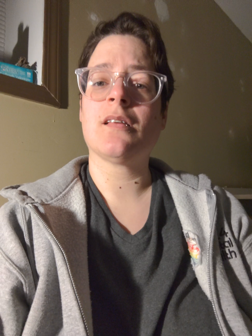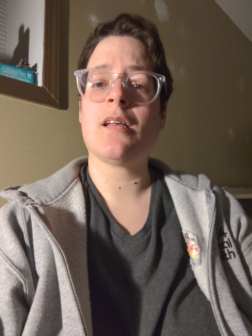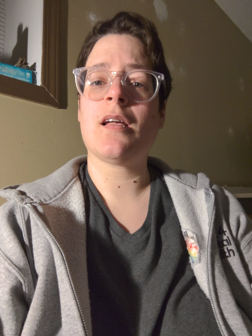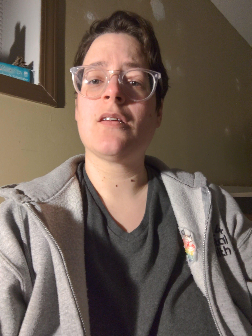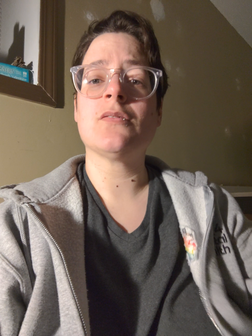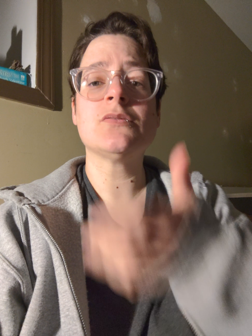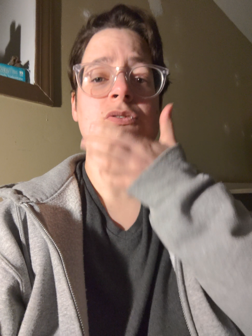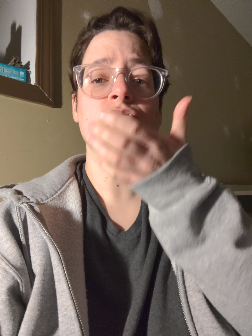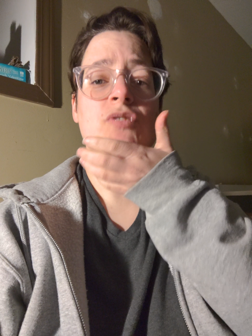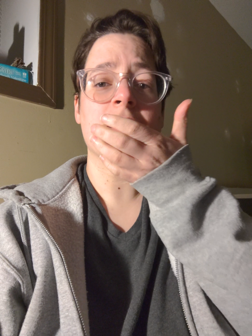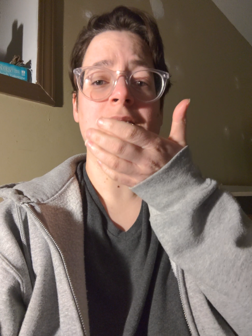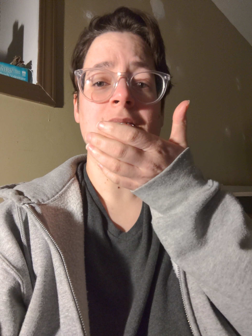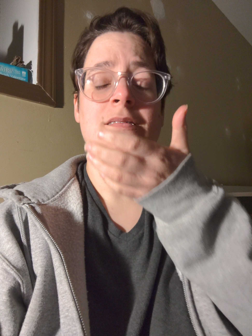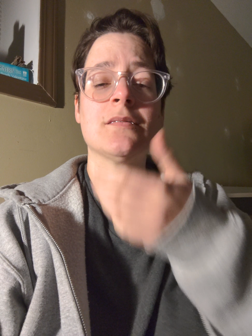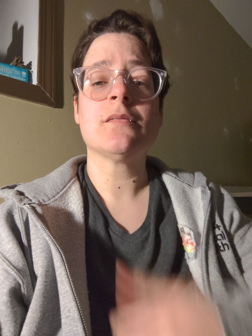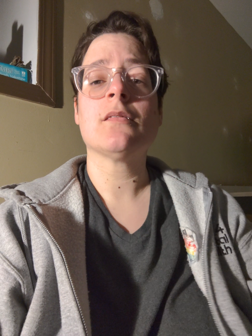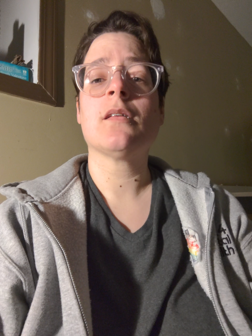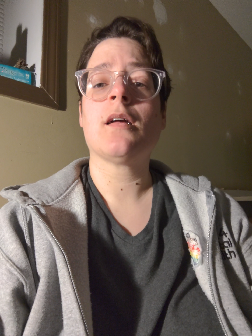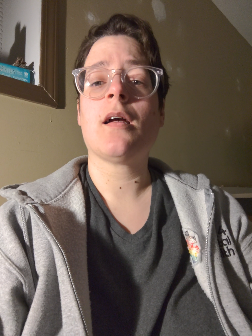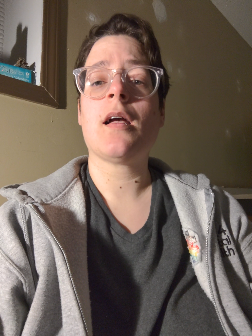grass